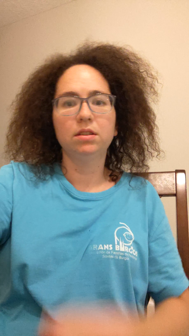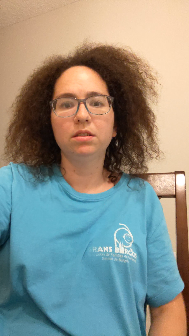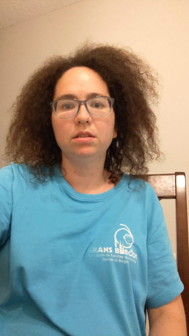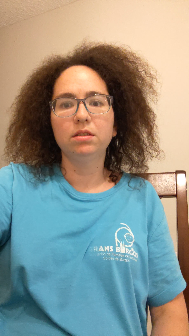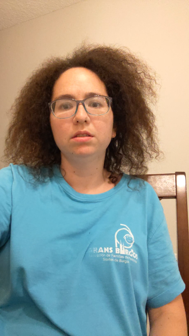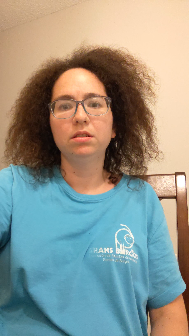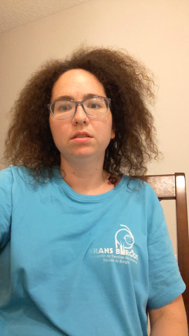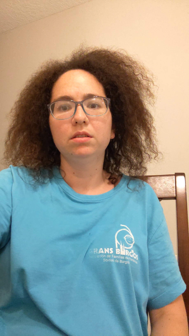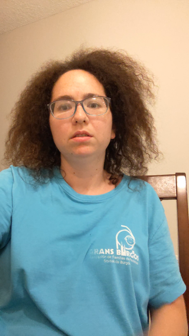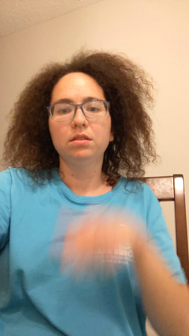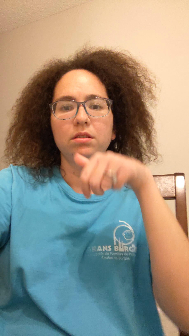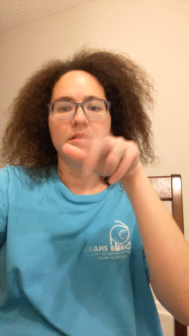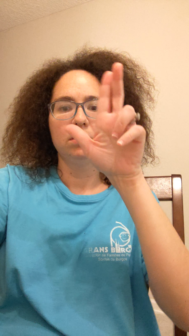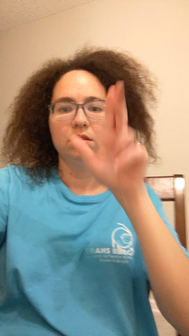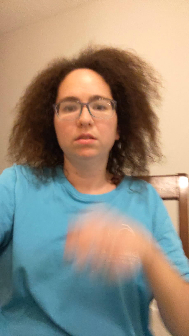lick